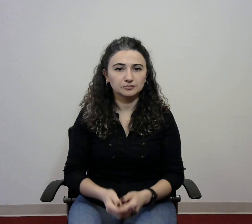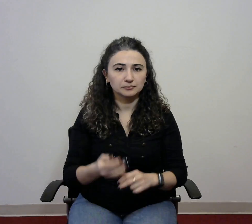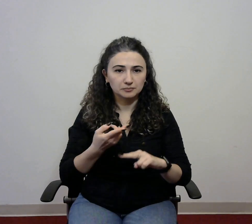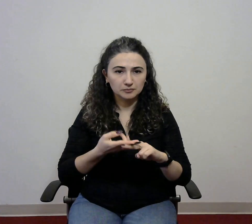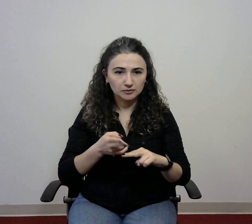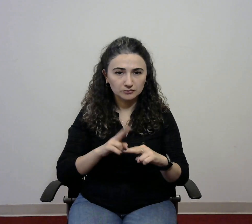bu